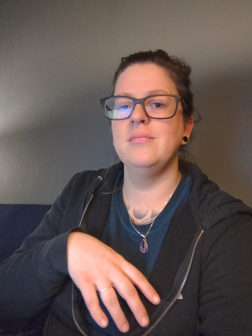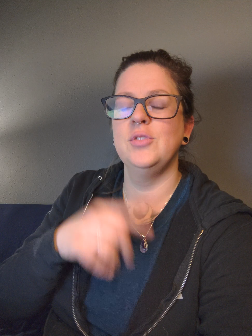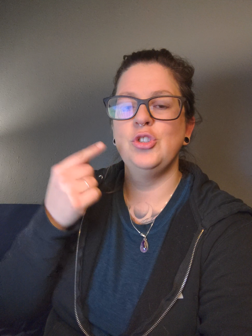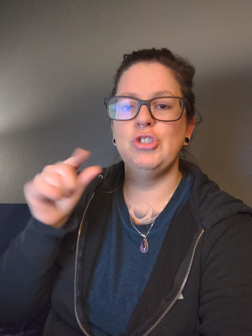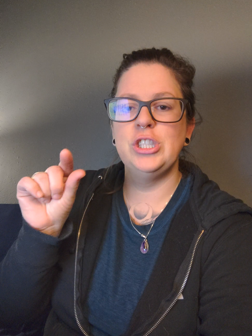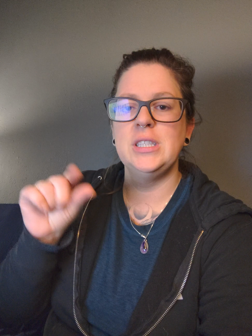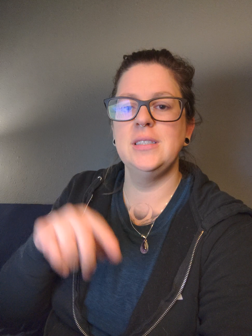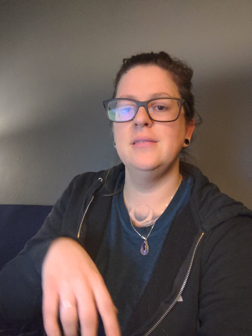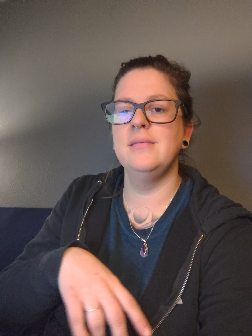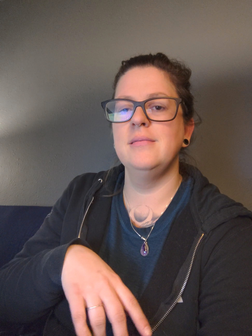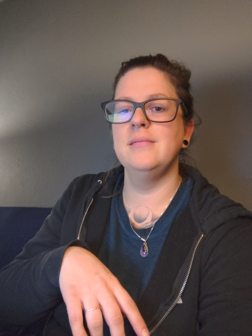green